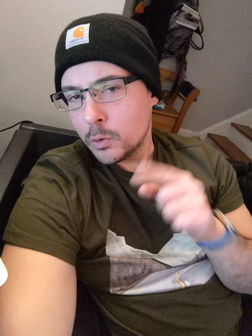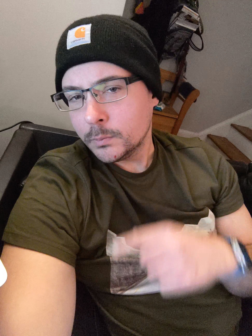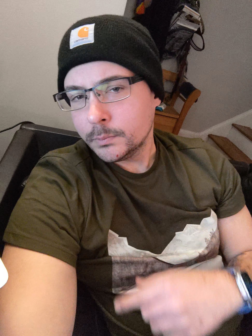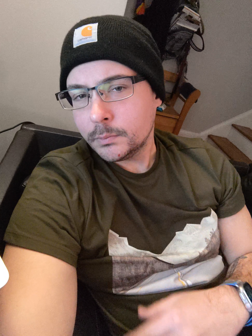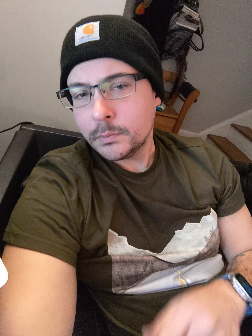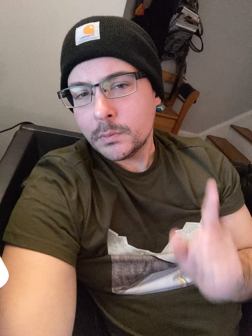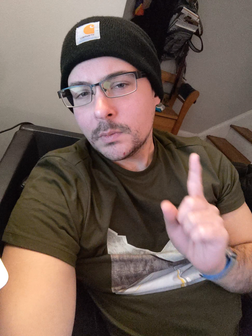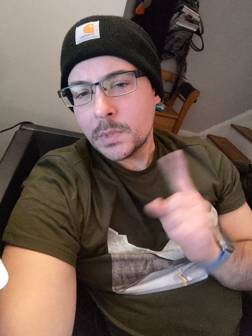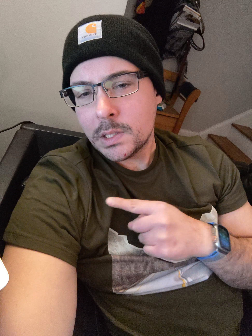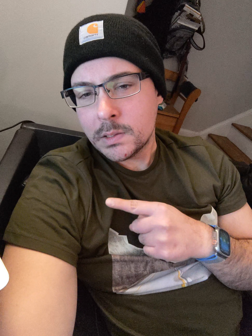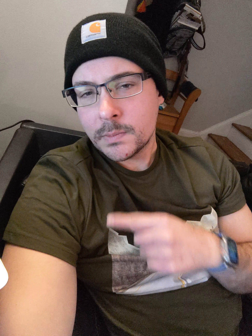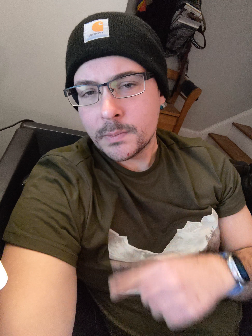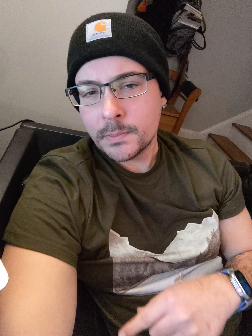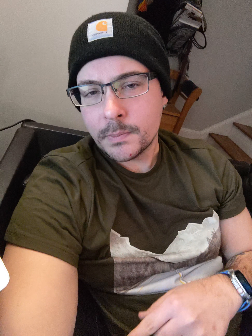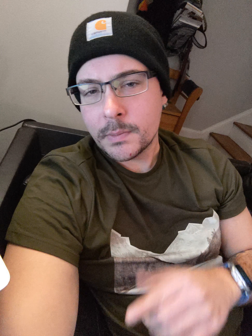he/she/it